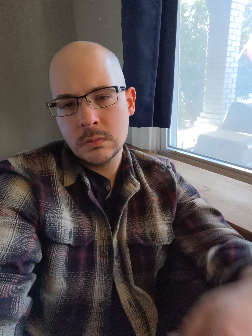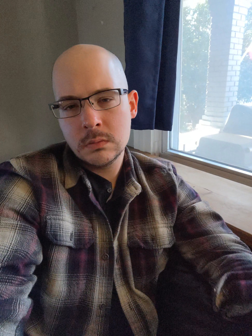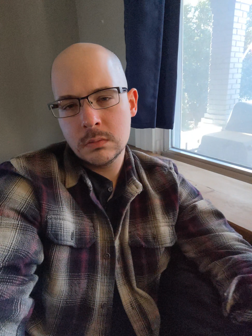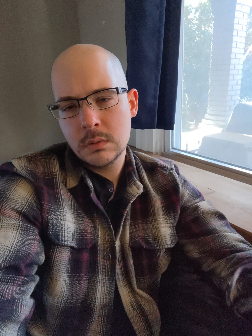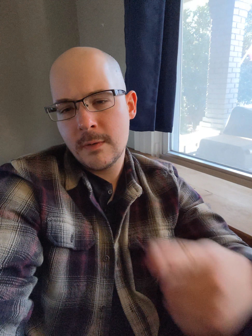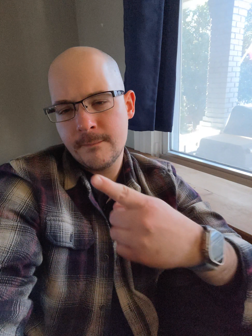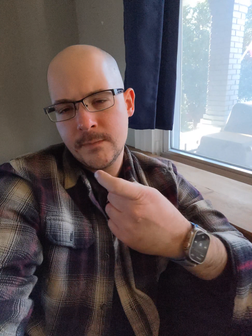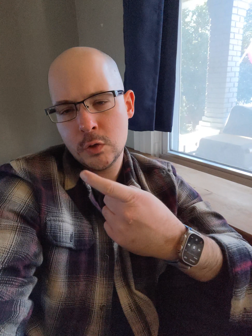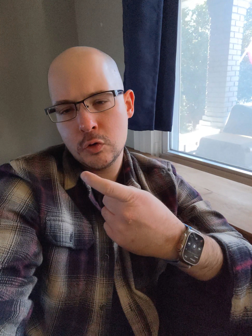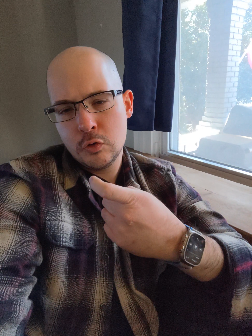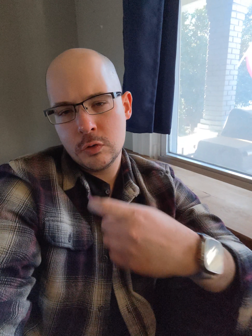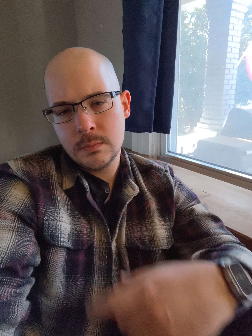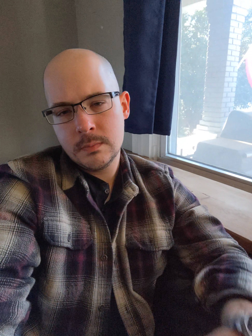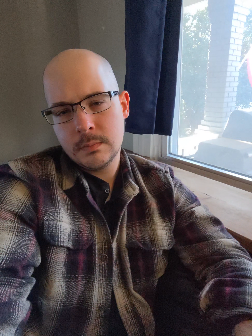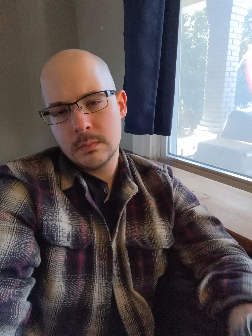finger